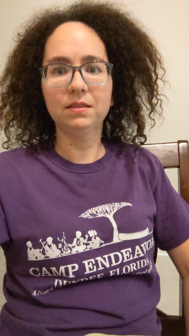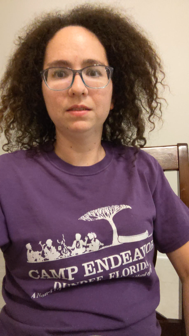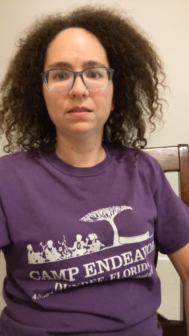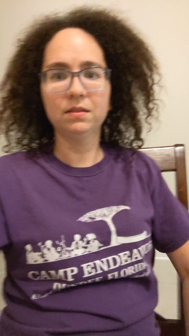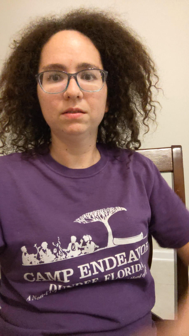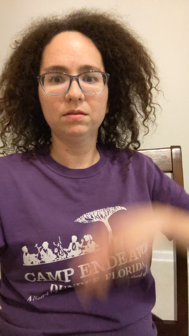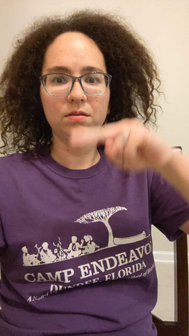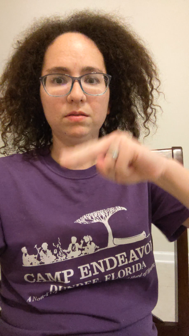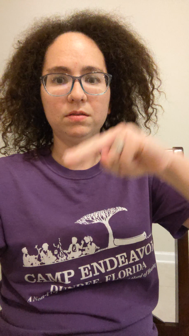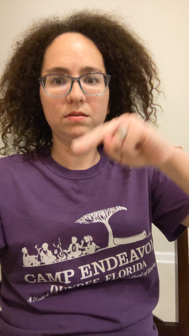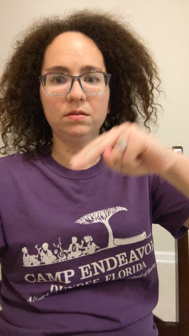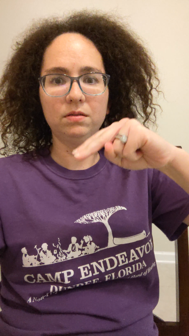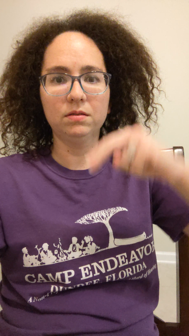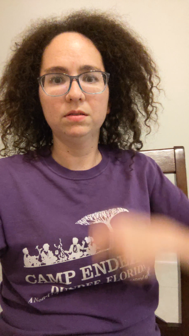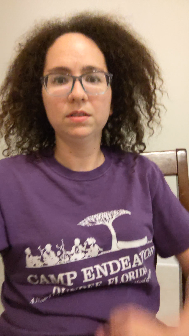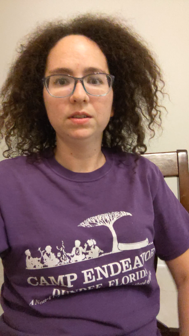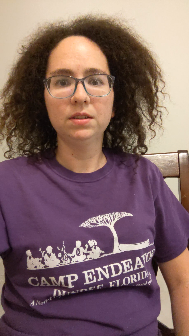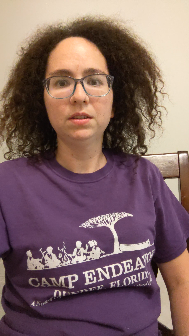nurse